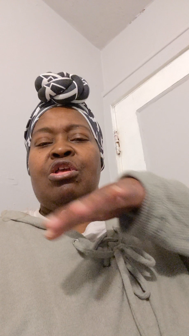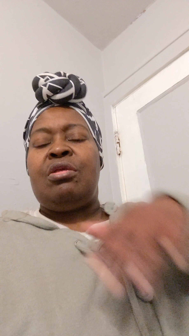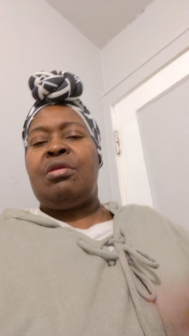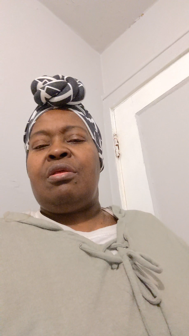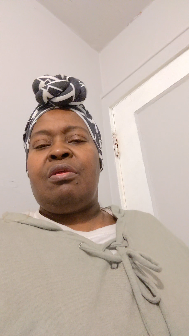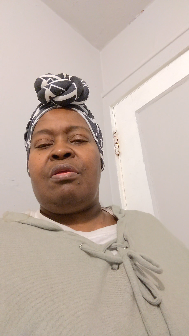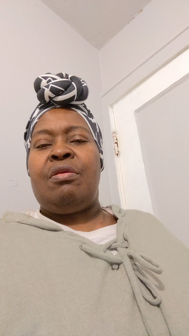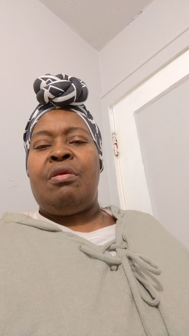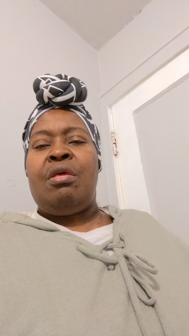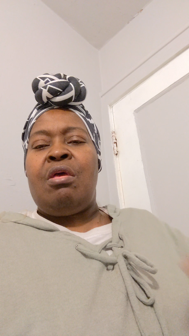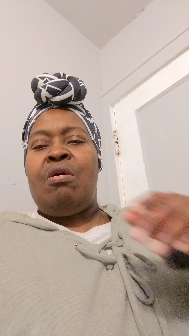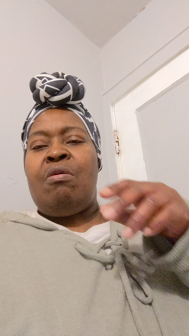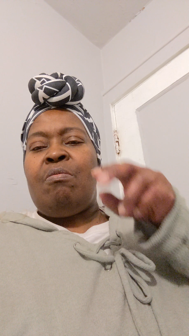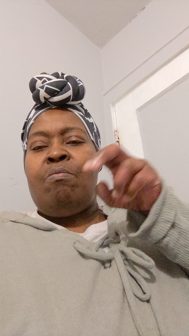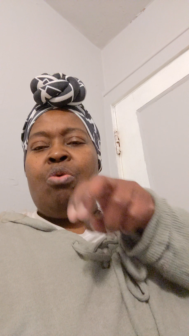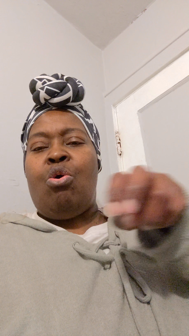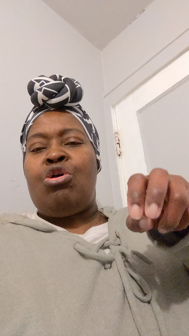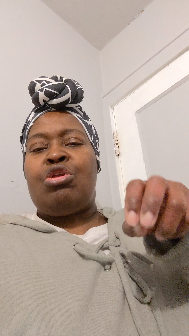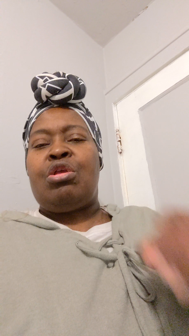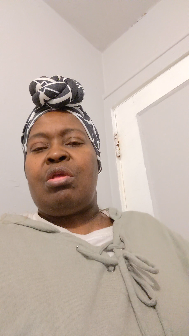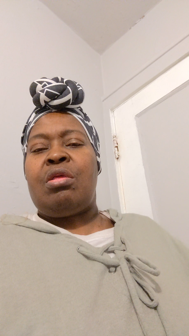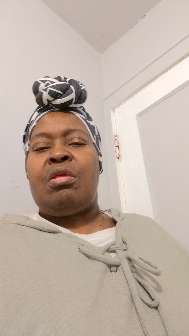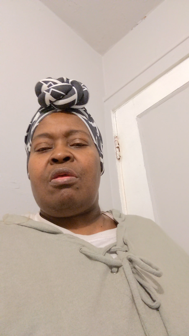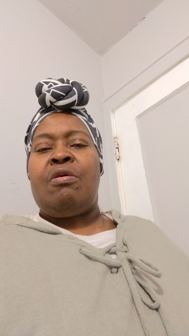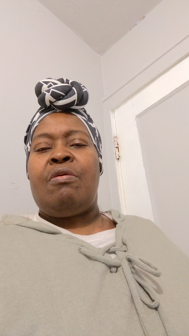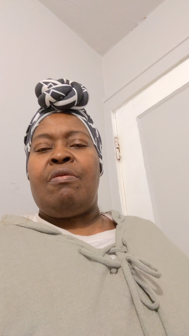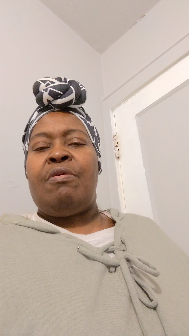porch